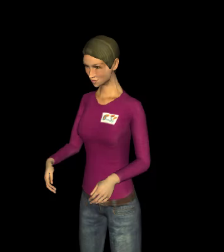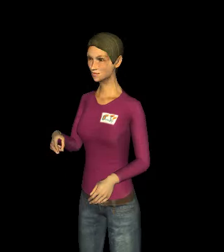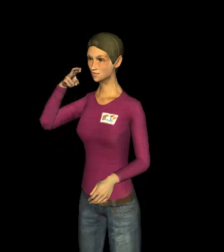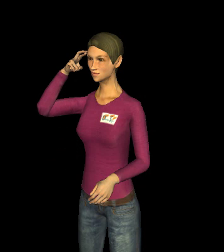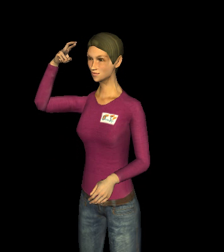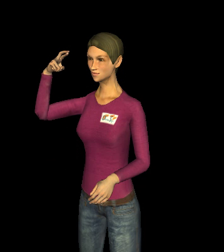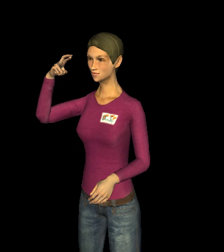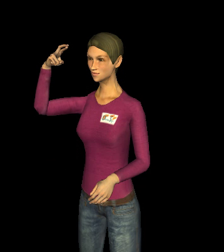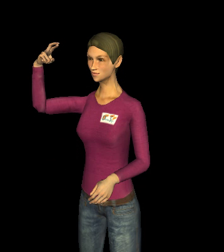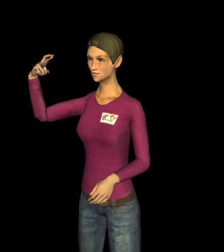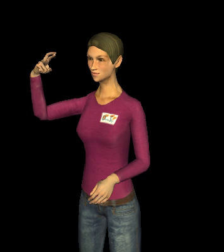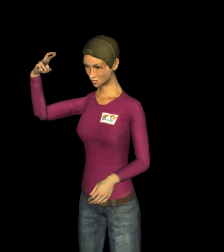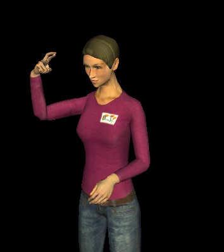حلم